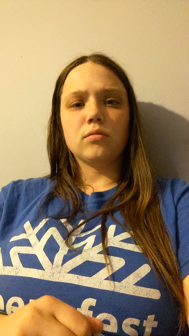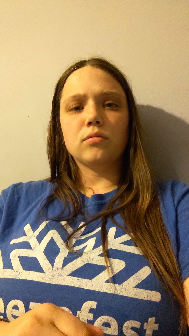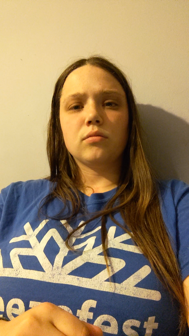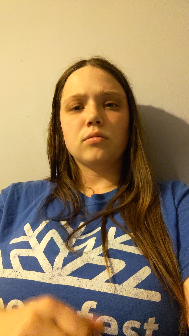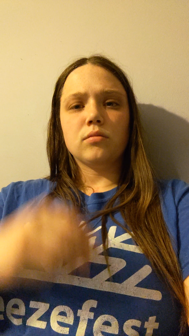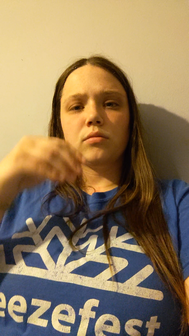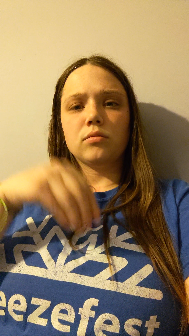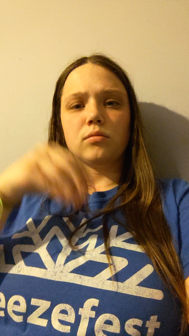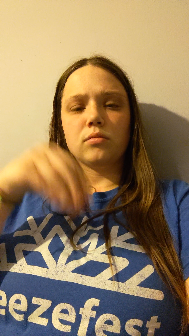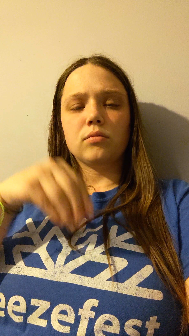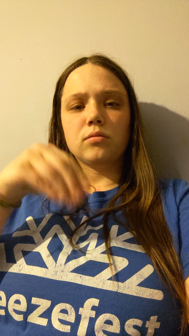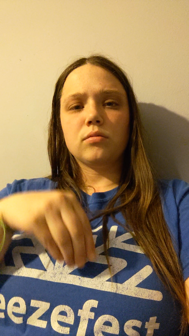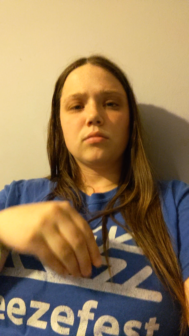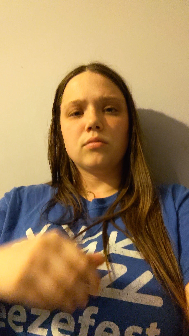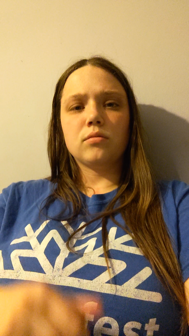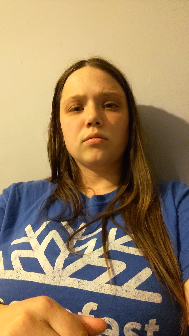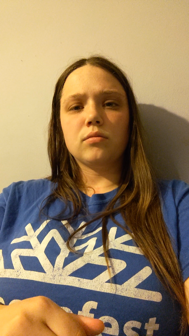inside